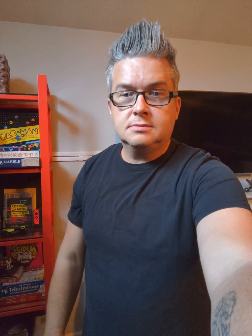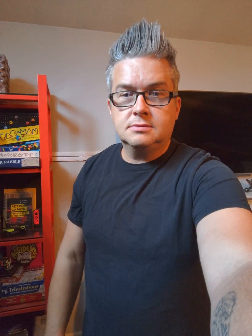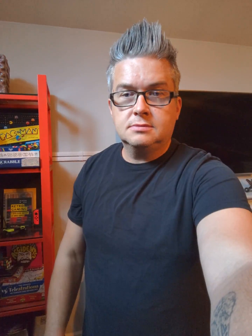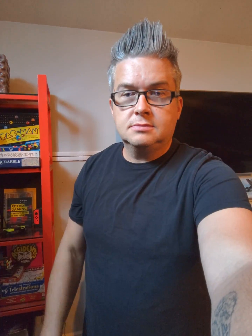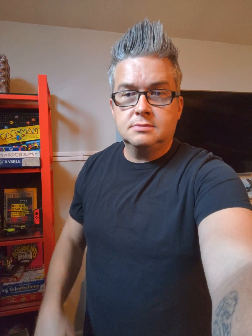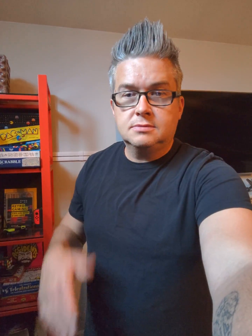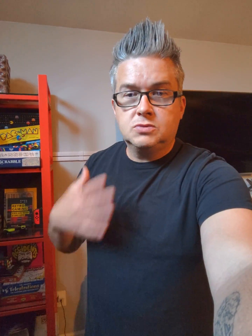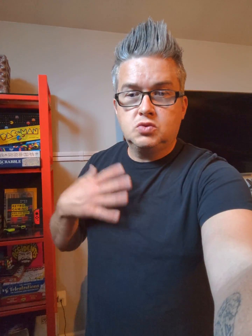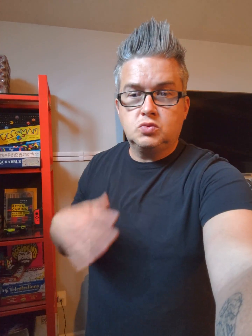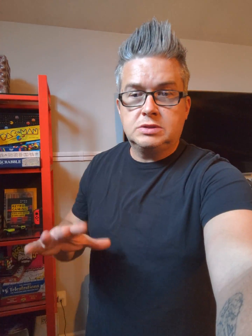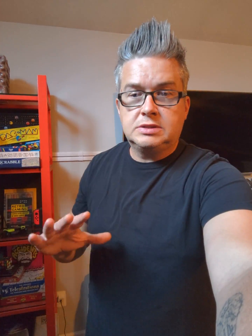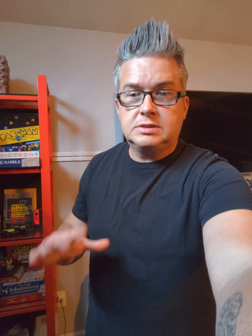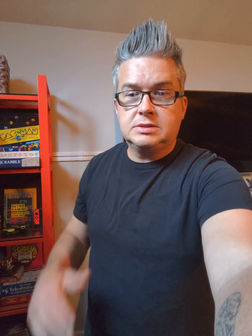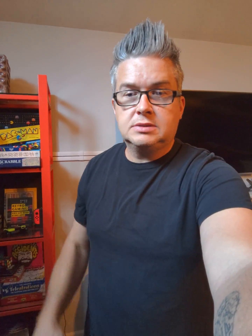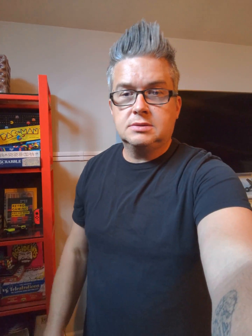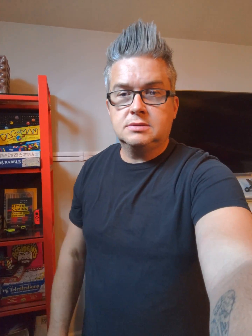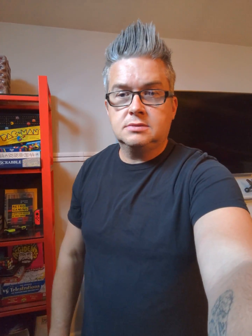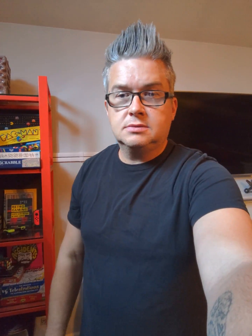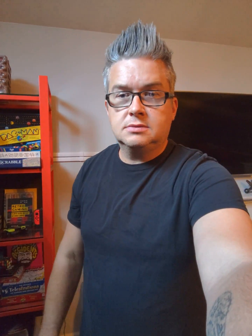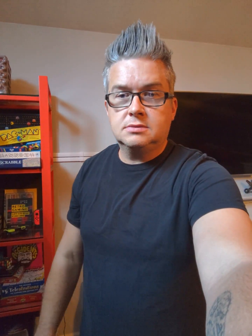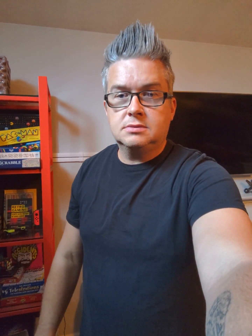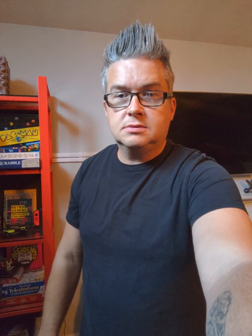dress